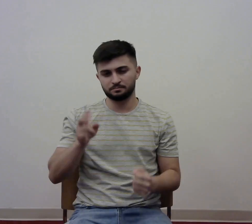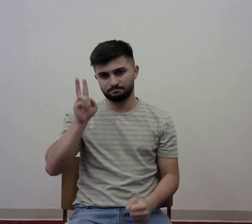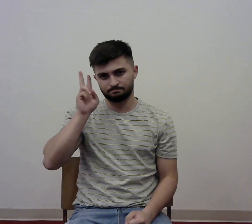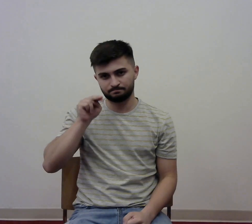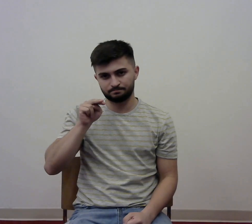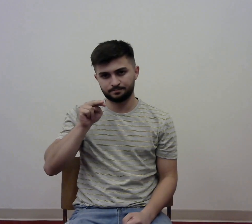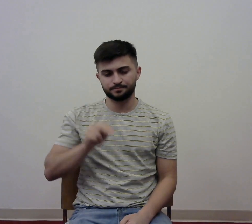bilmir